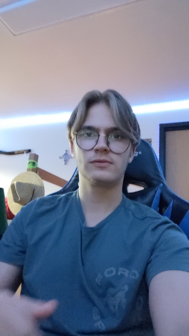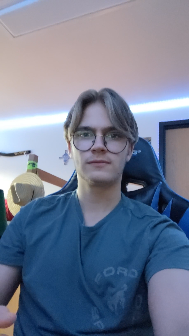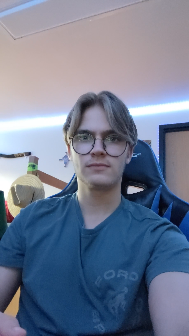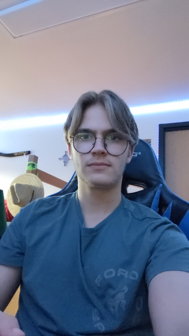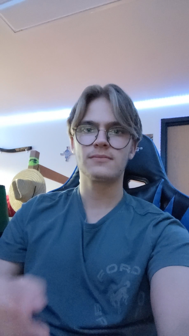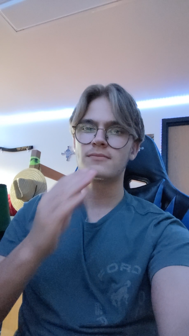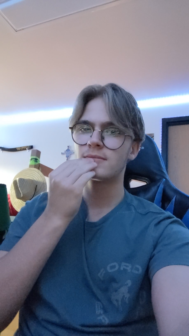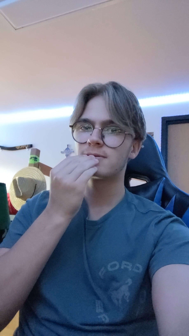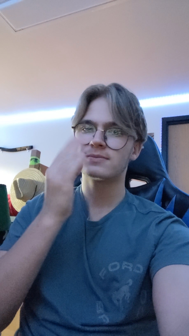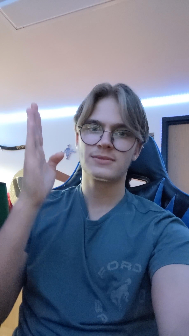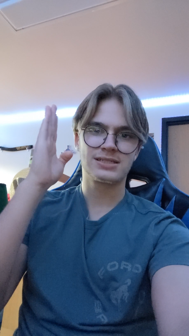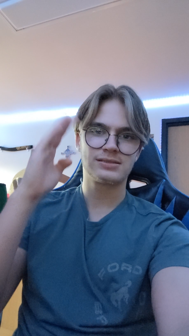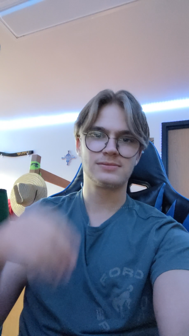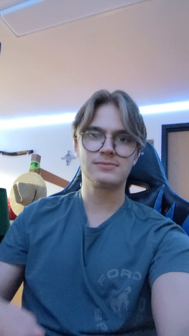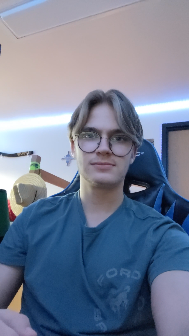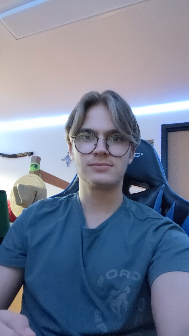breakfast